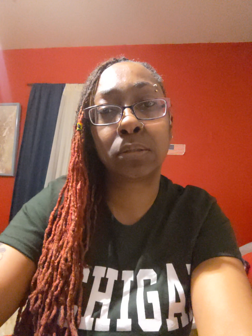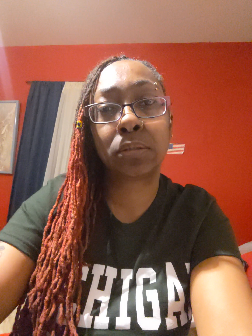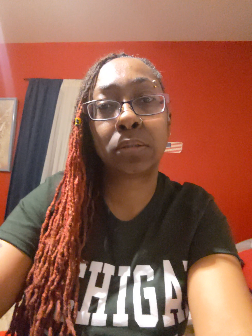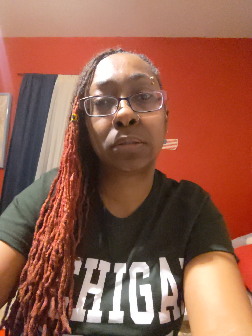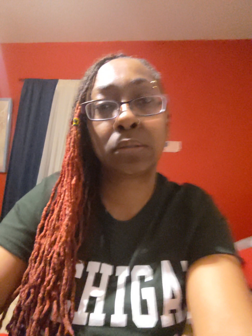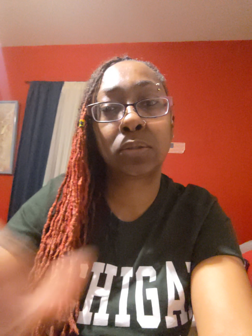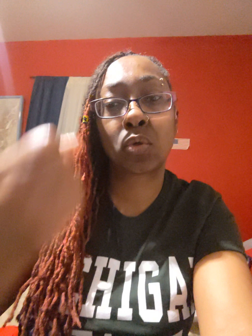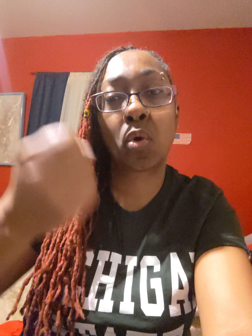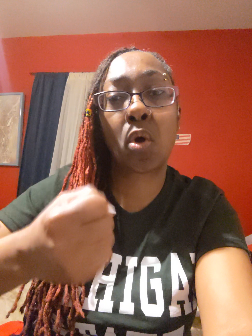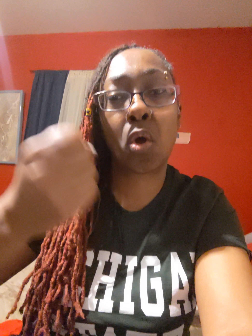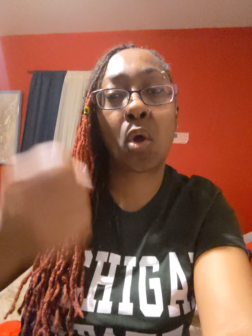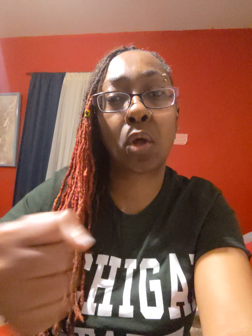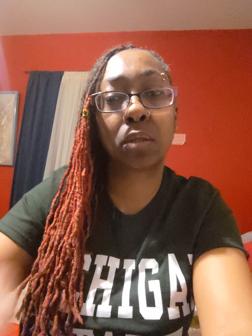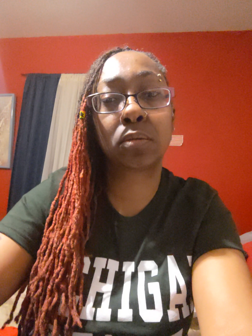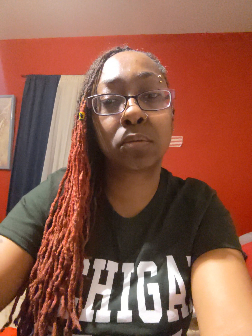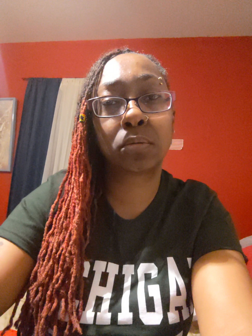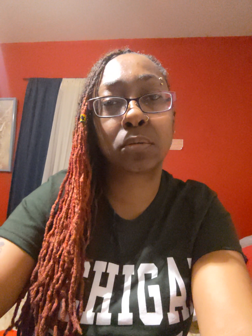car